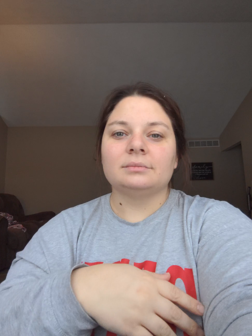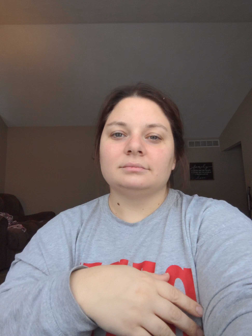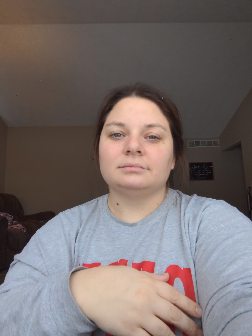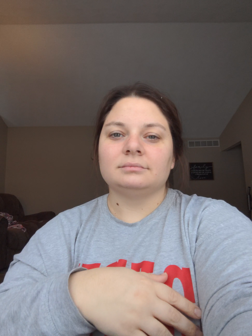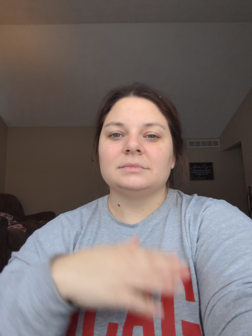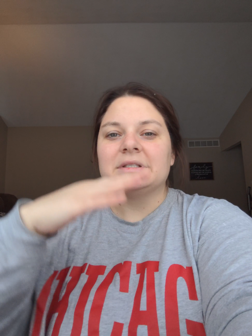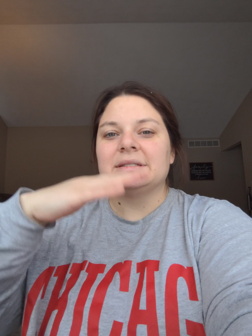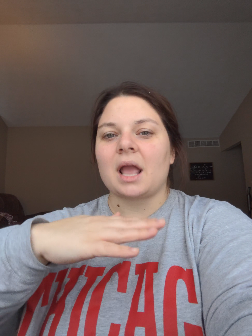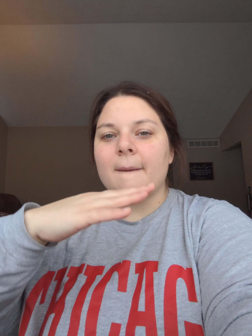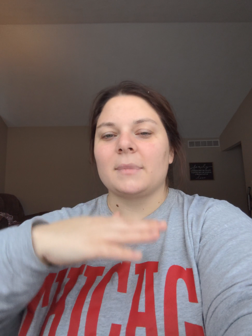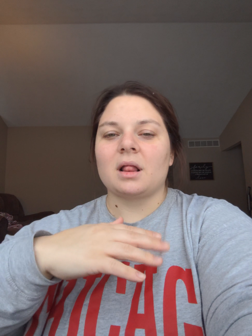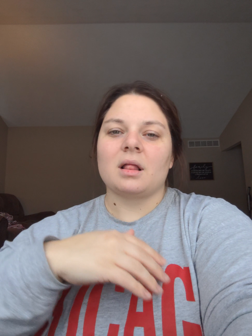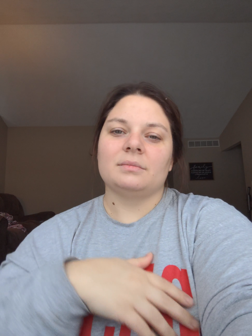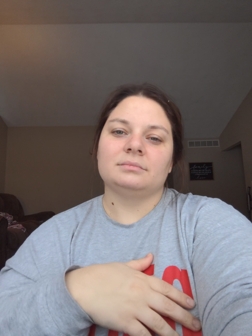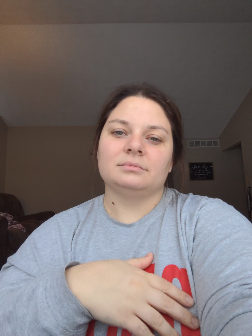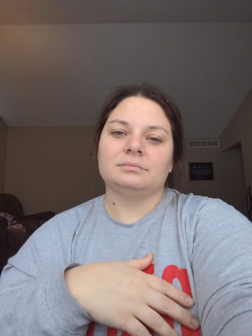table